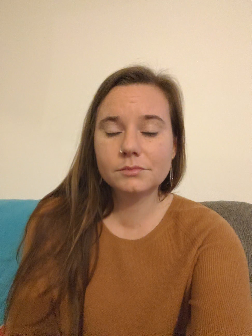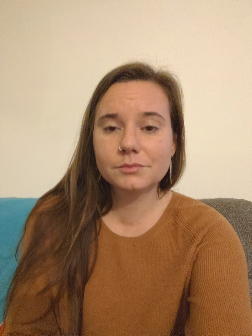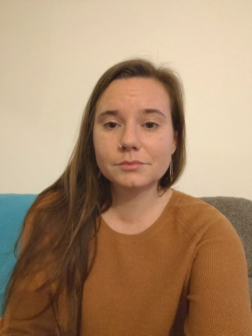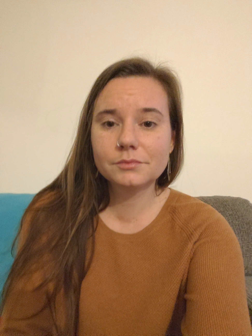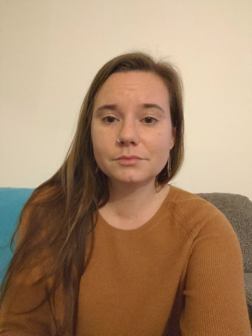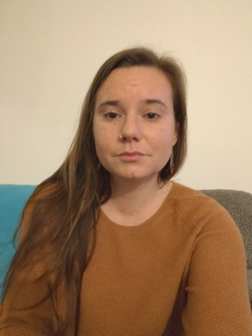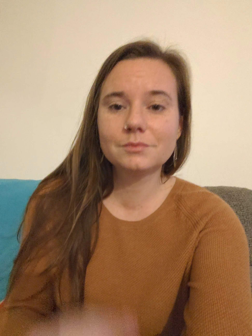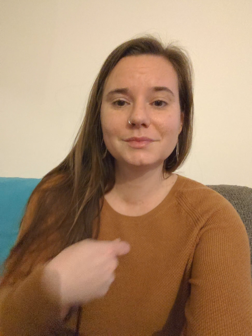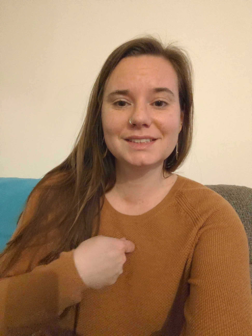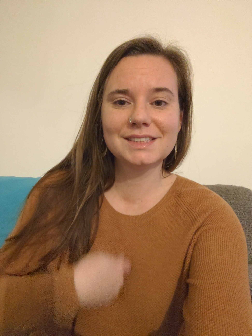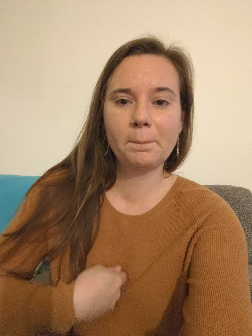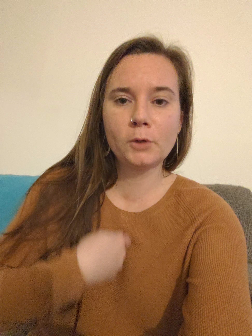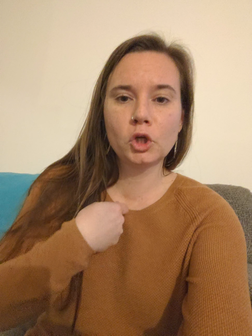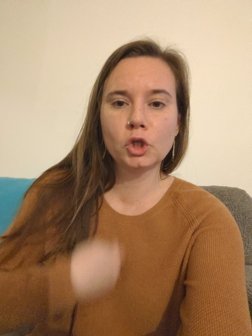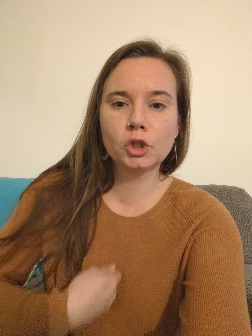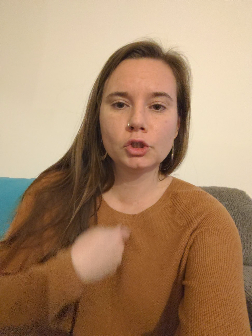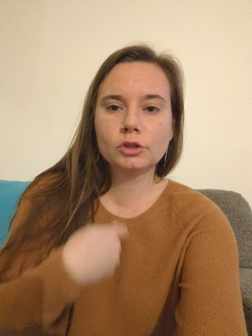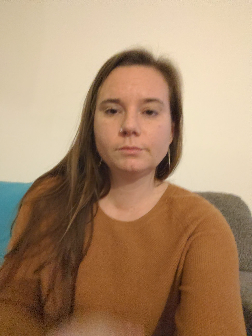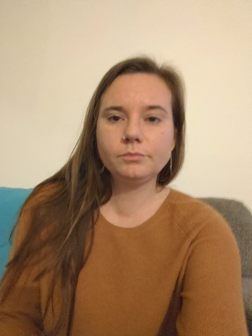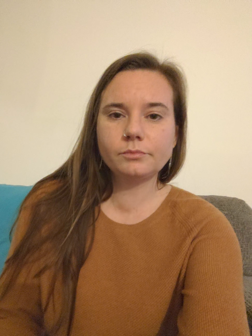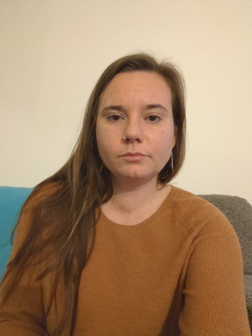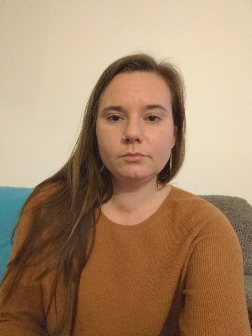zipper